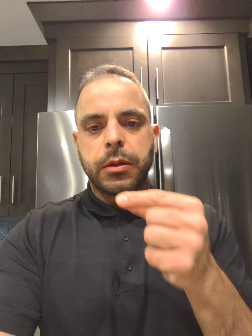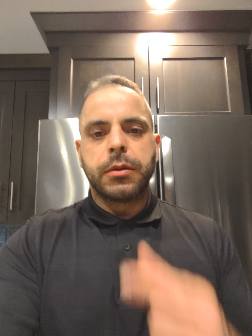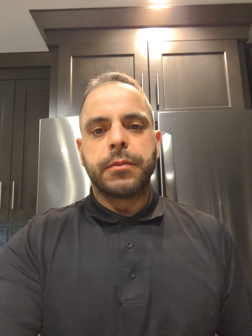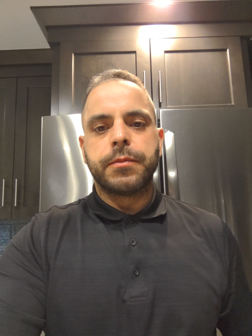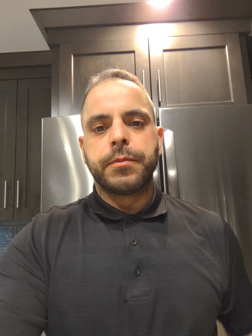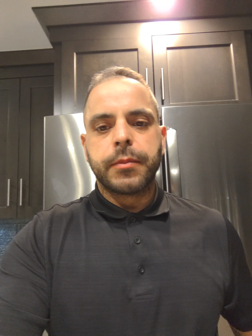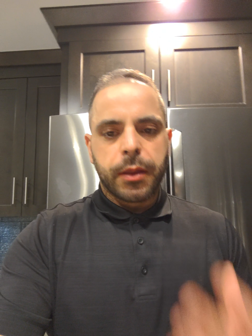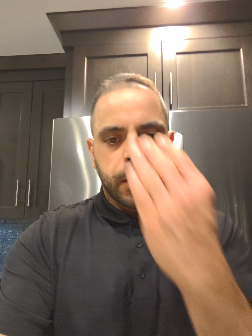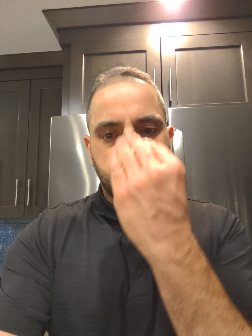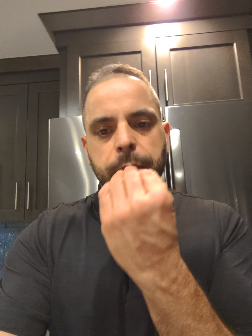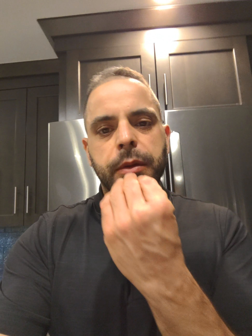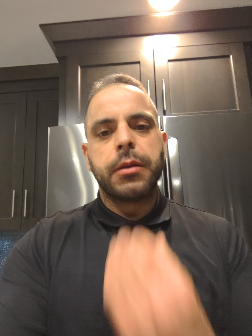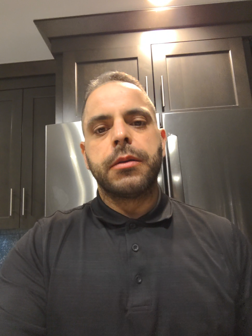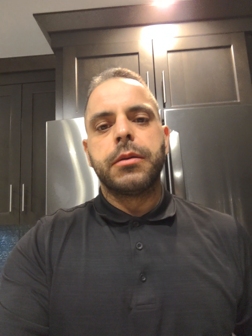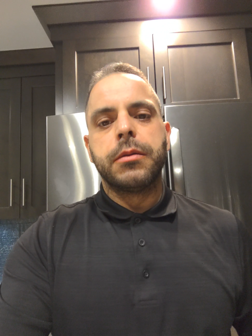nap